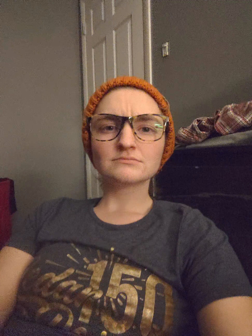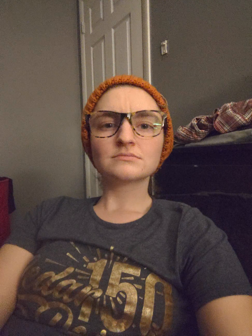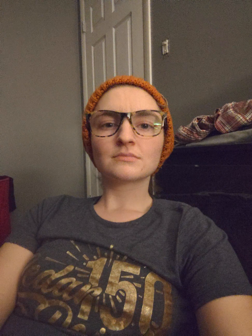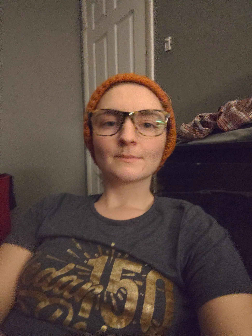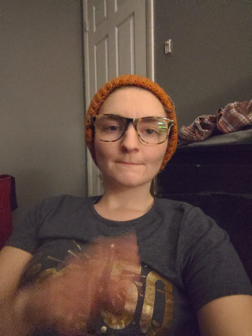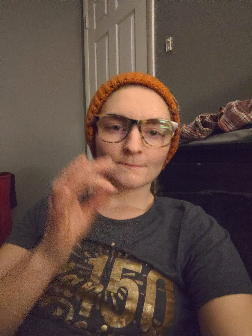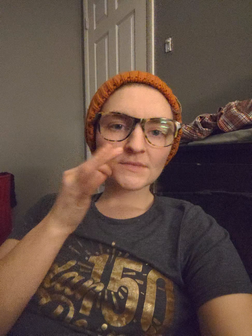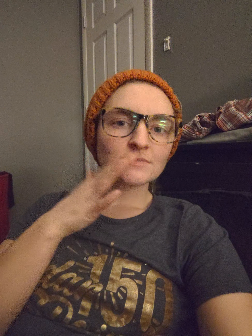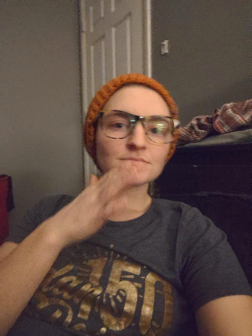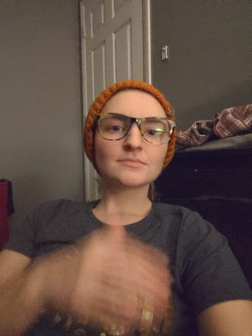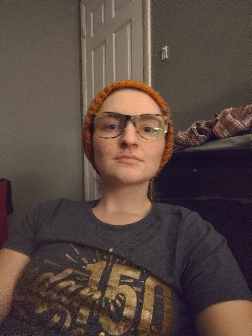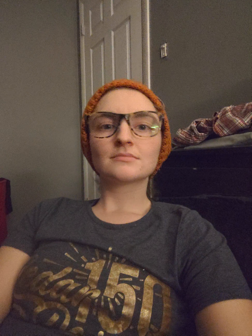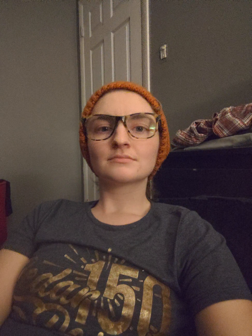bee